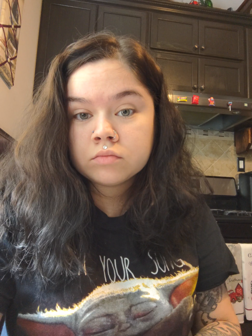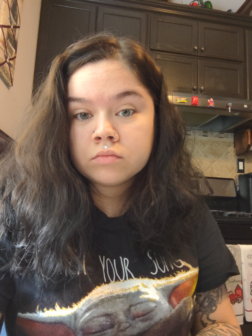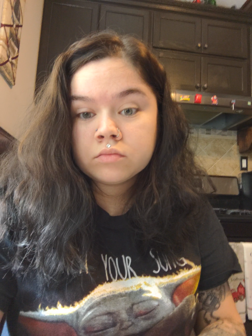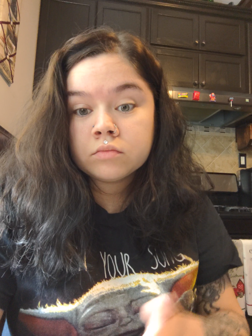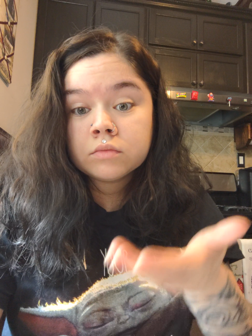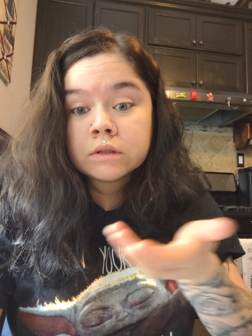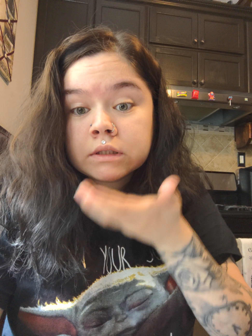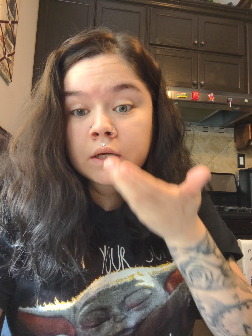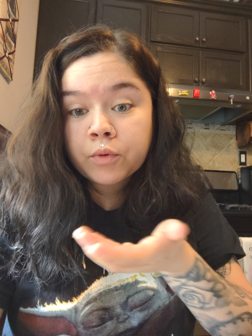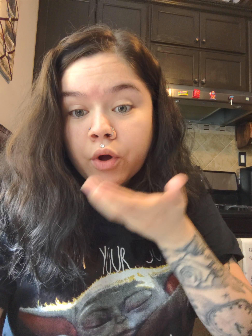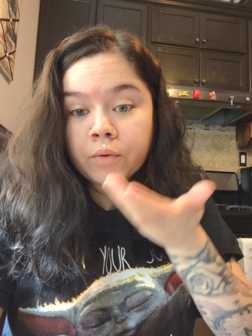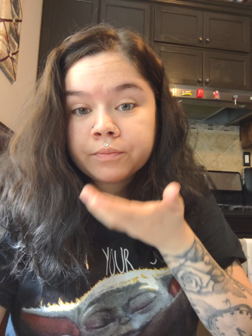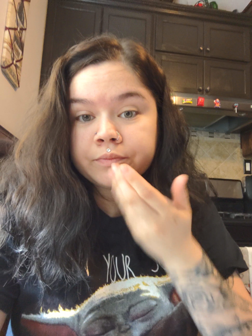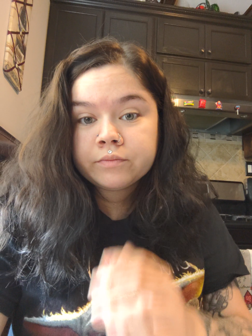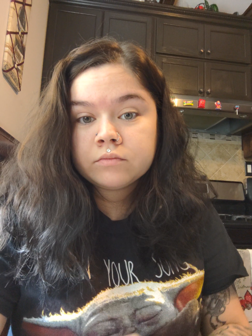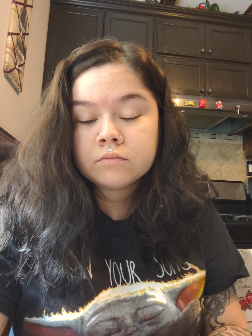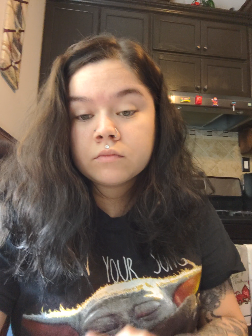cereal